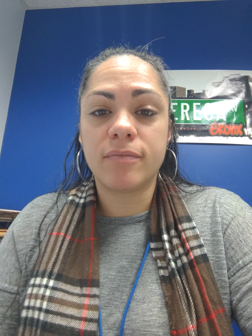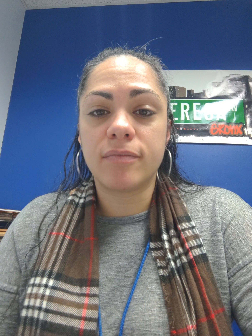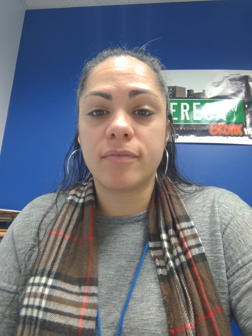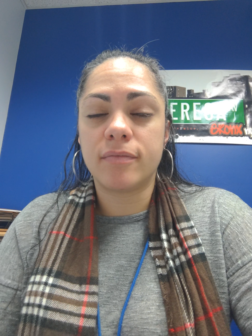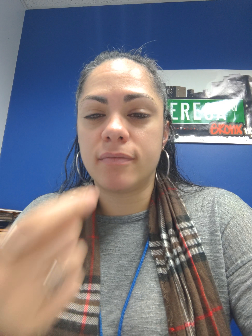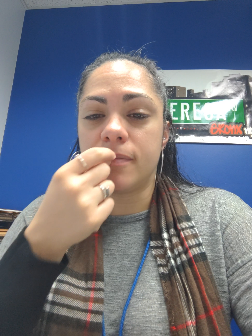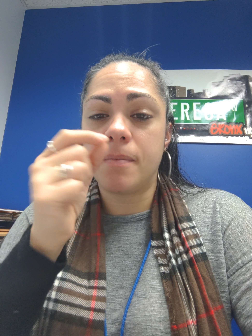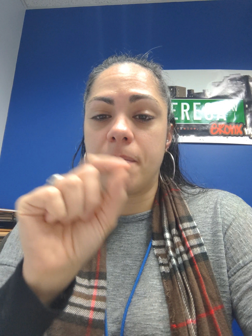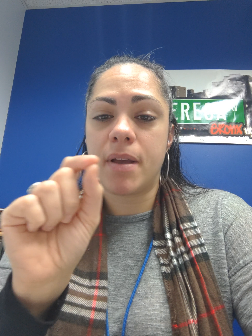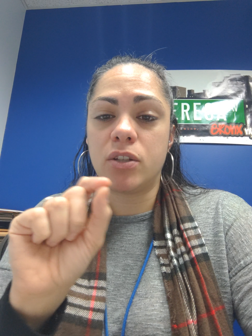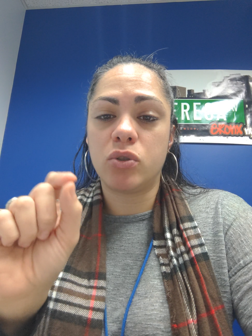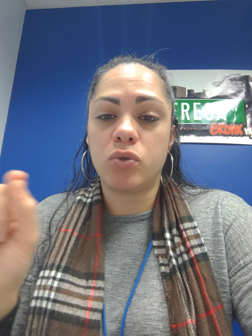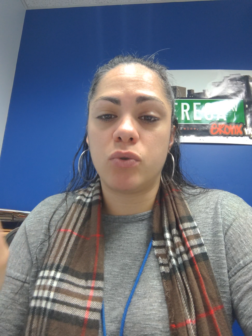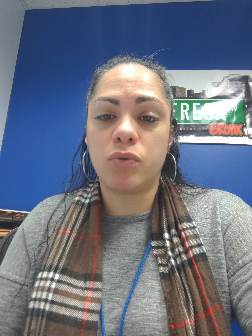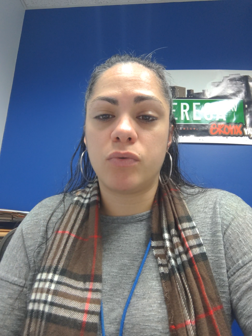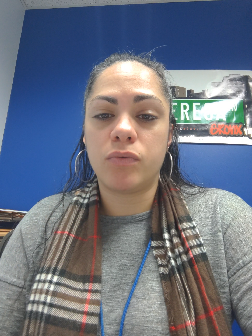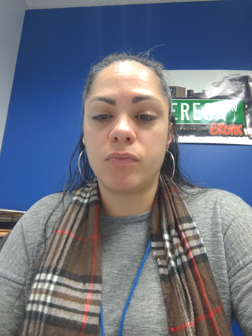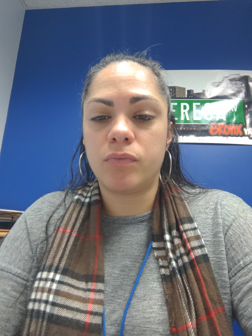pencil